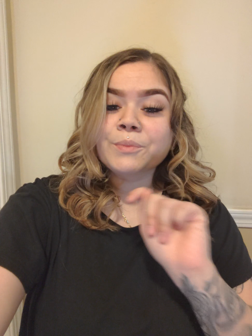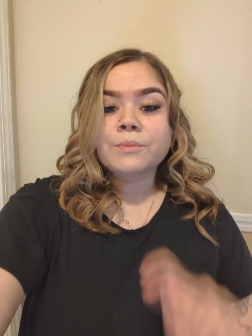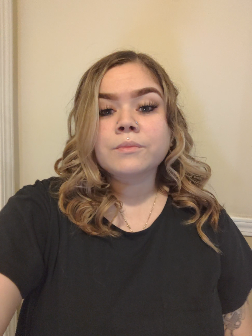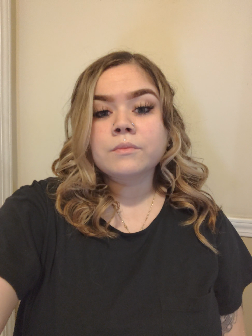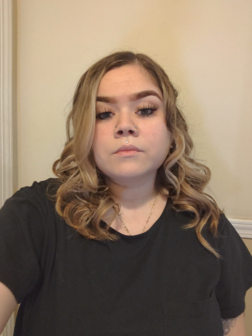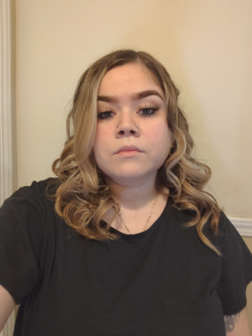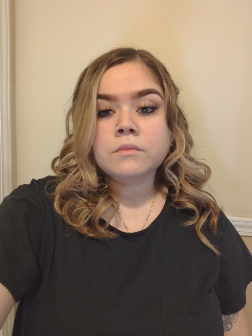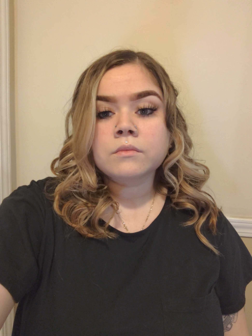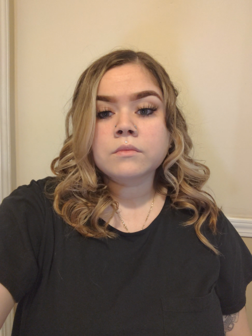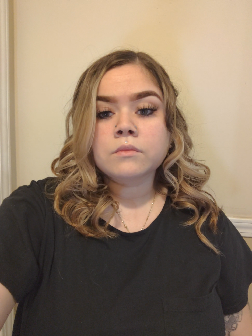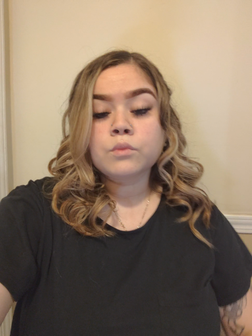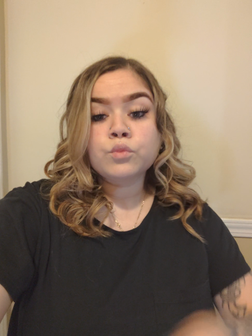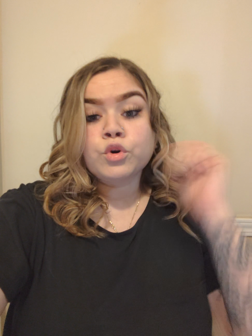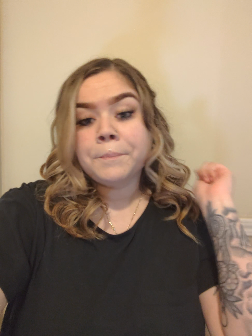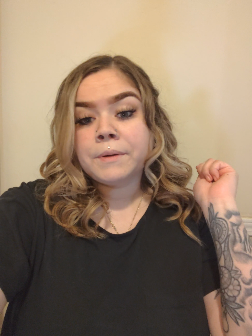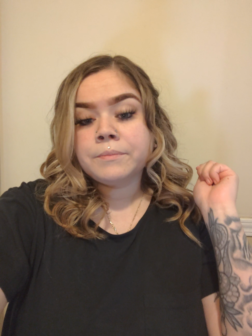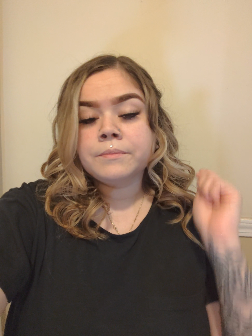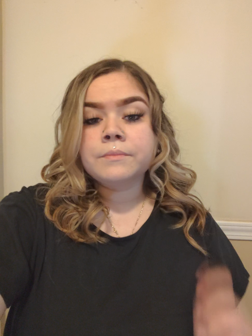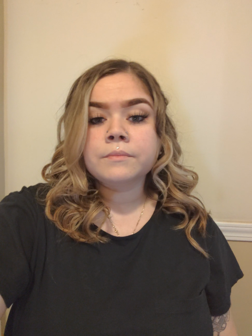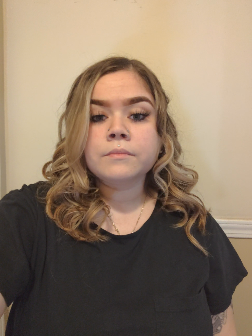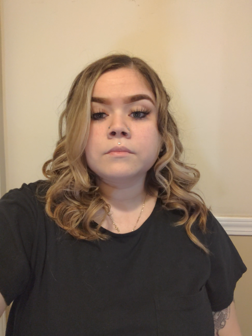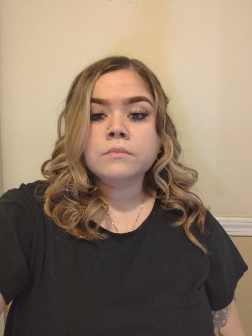rip